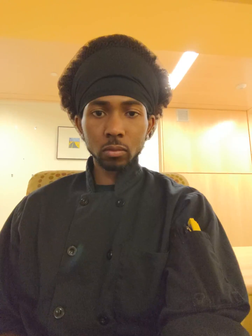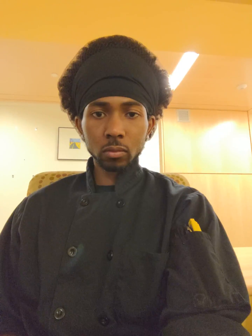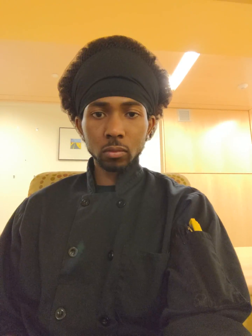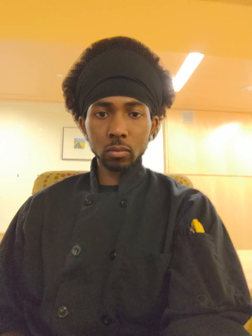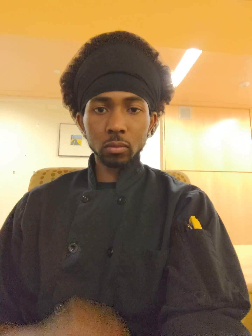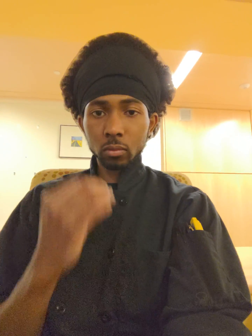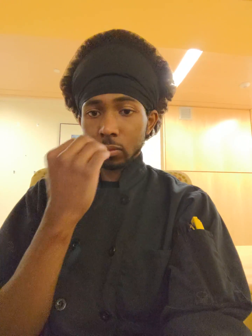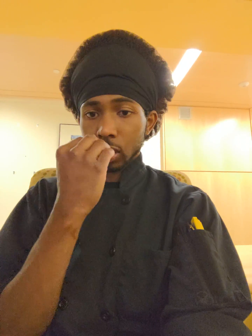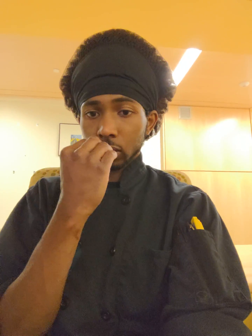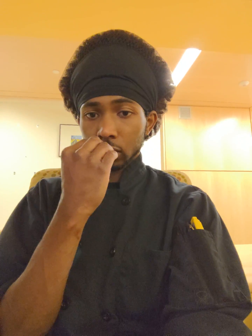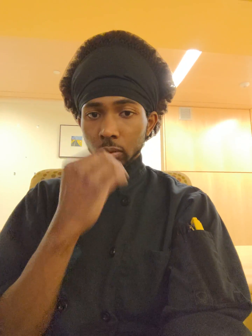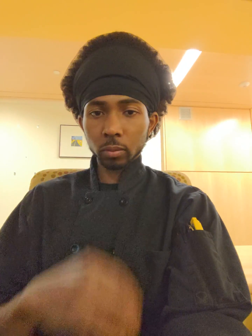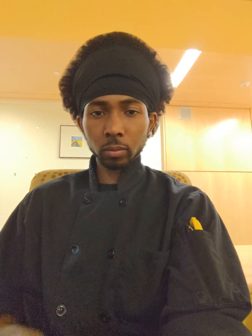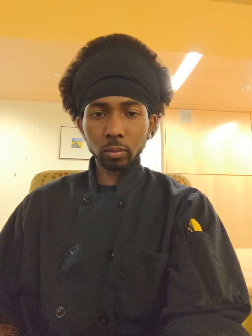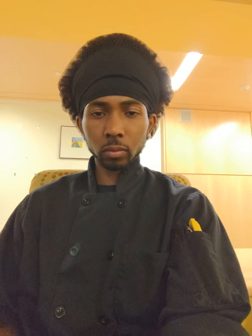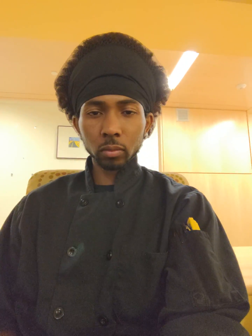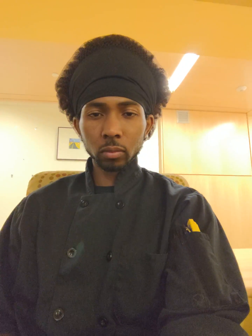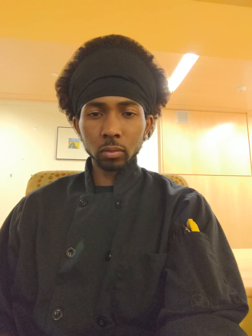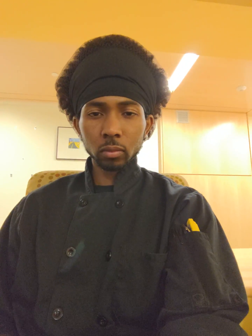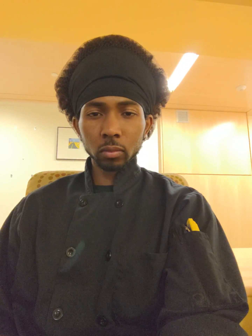eat